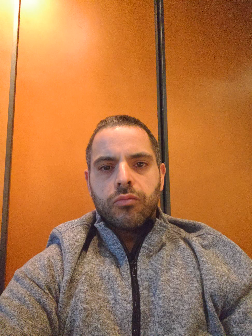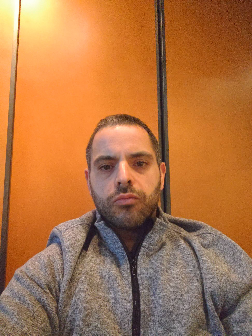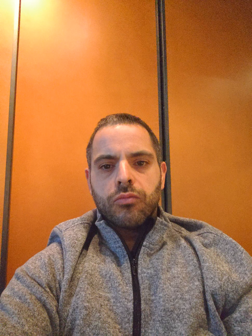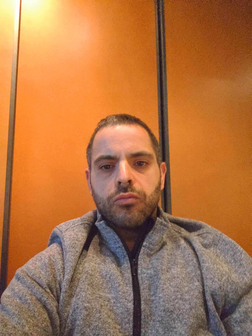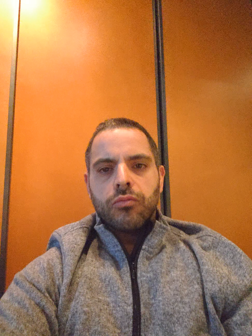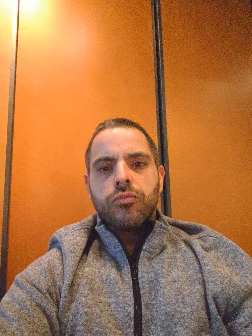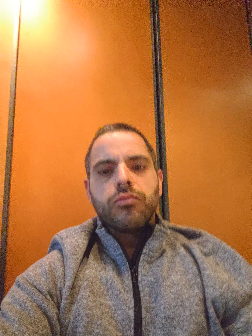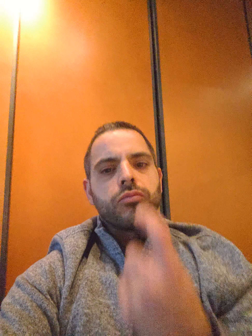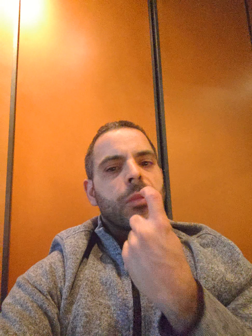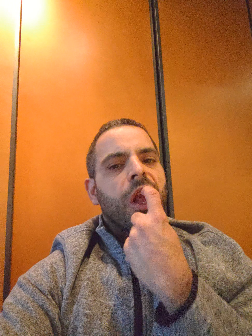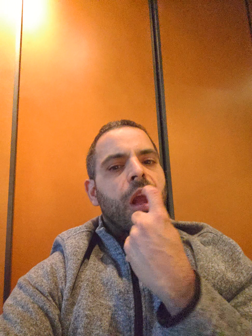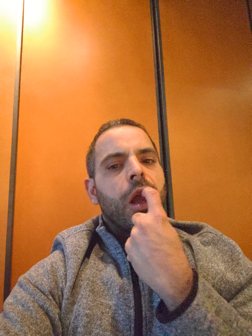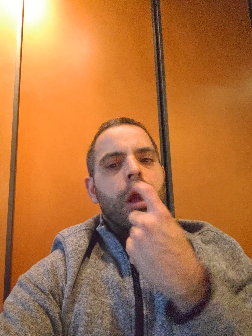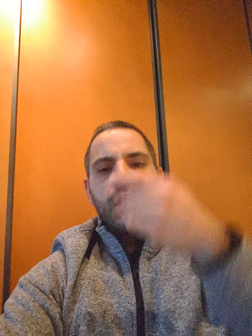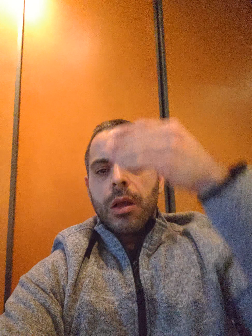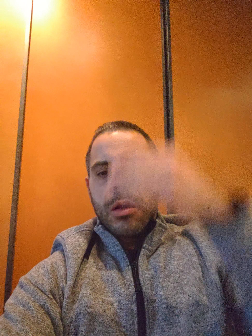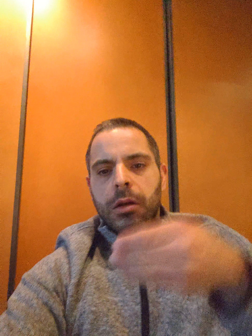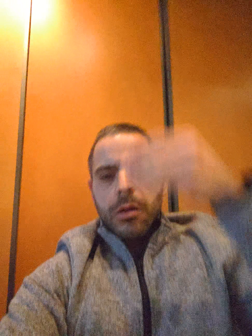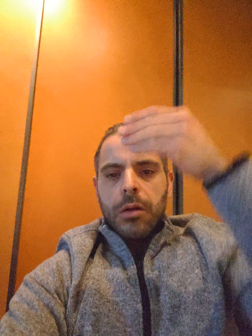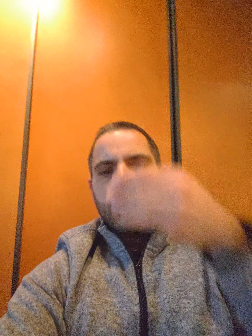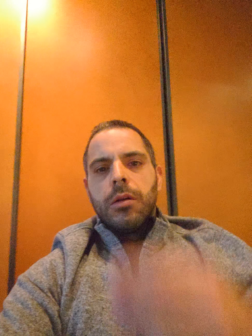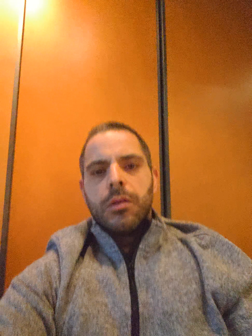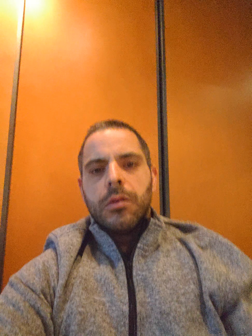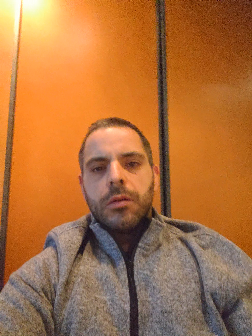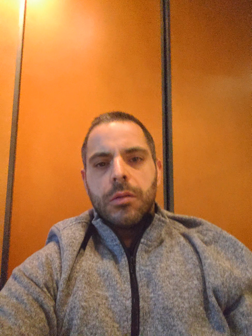window